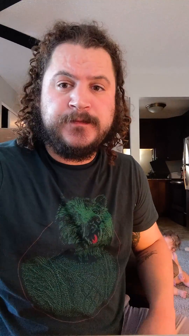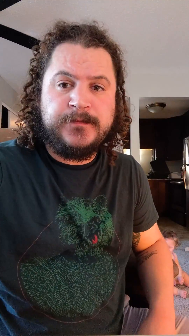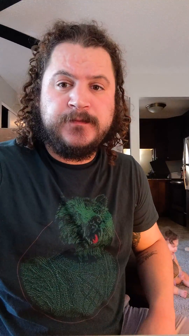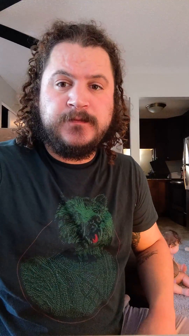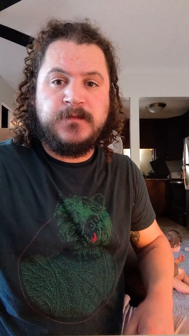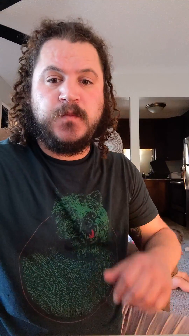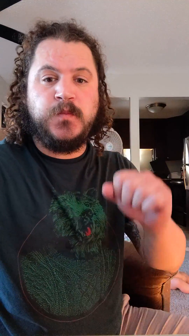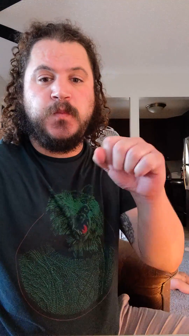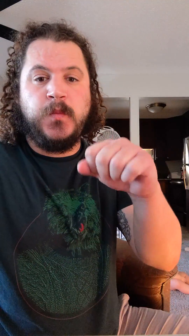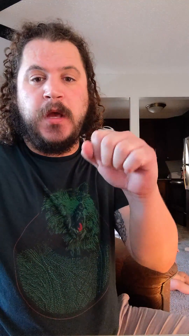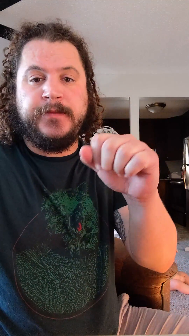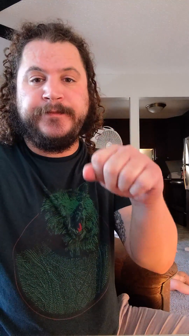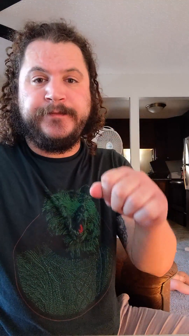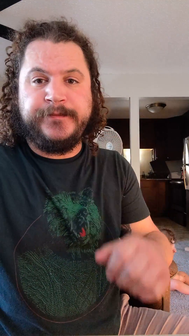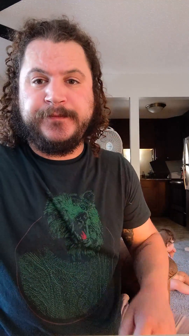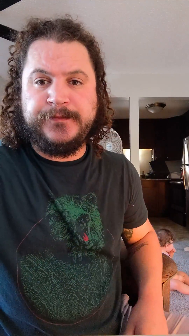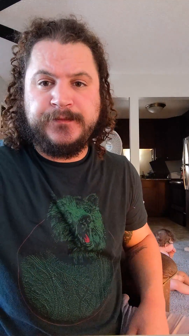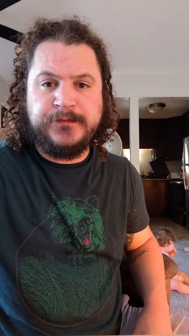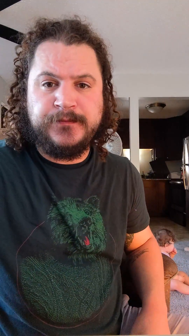rock